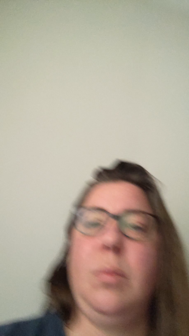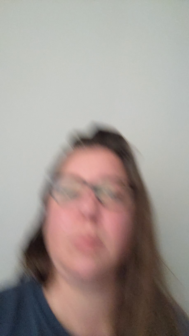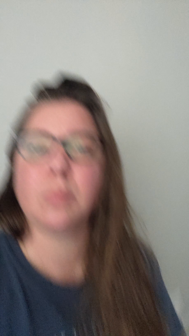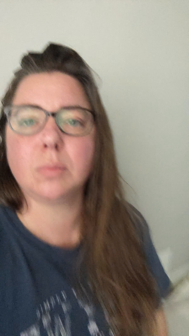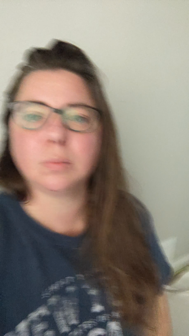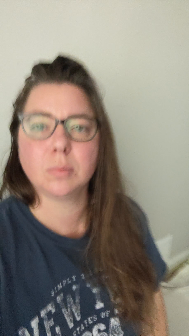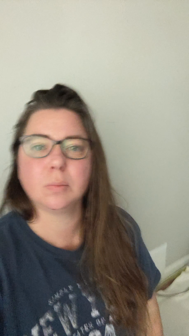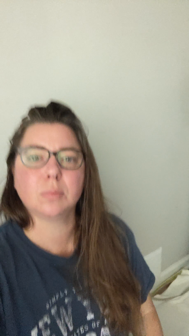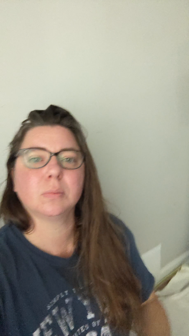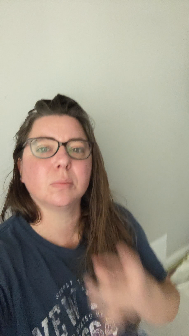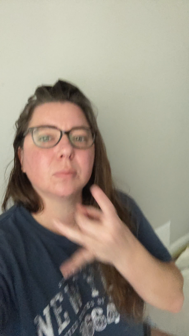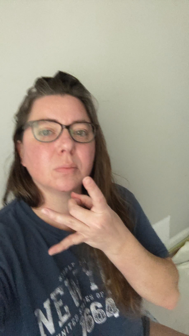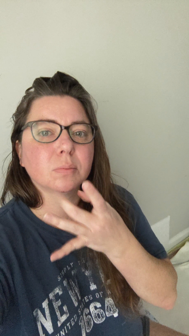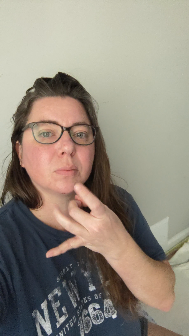light bulb